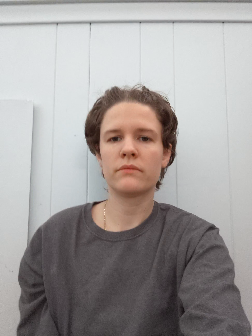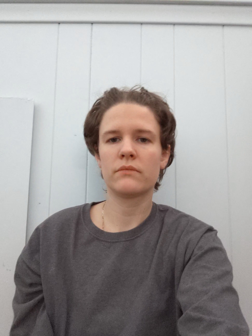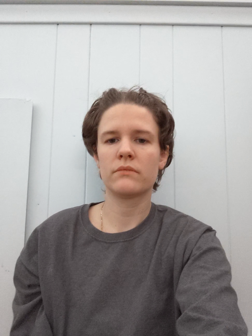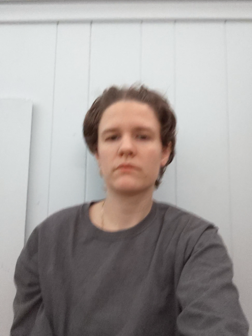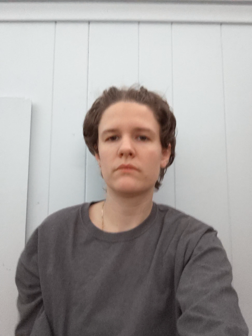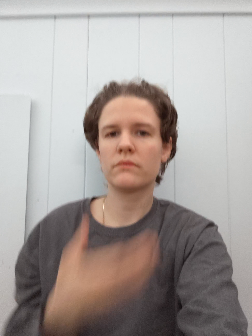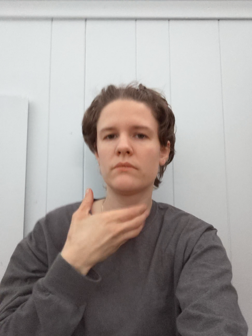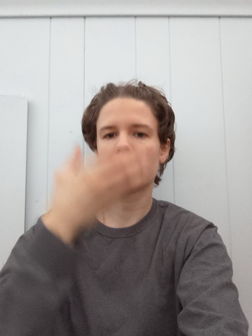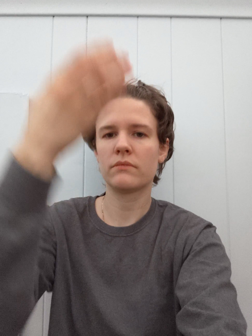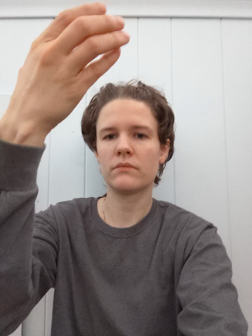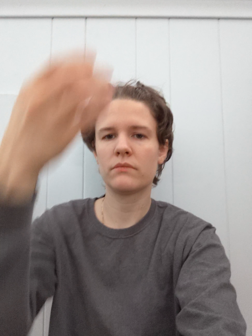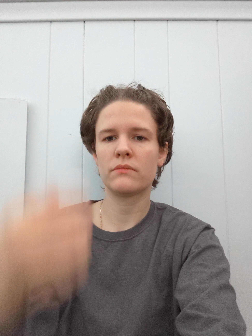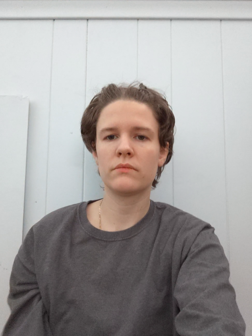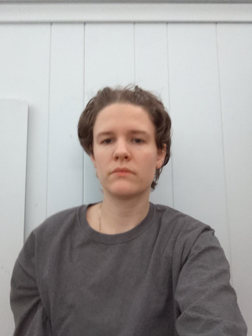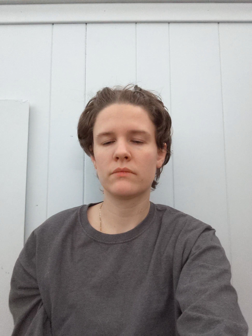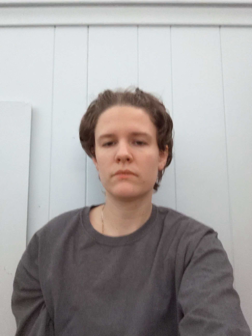giraffe